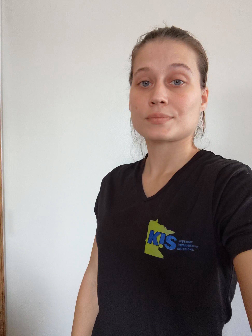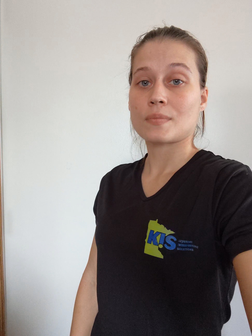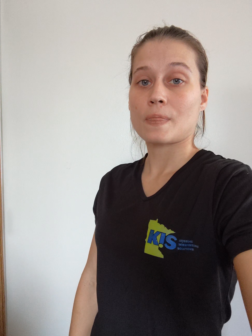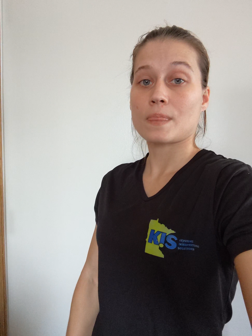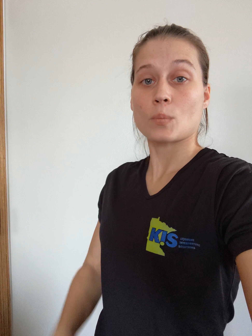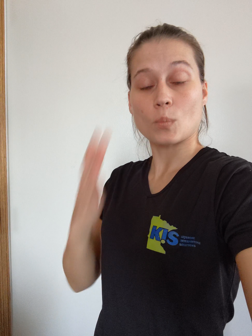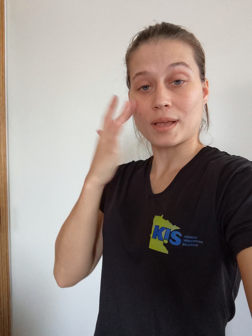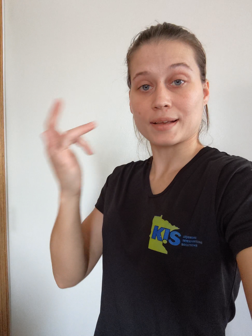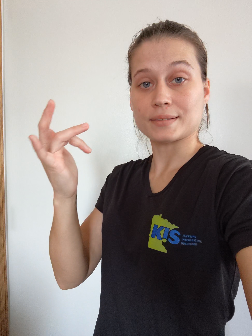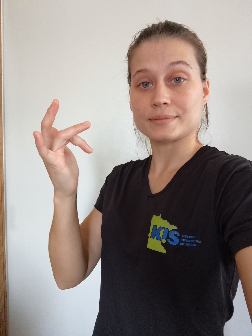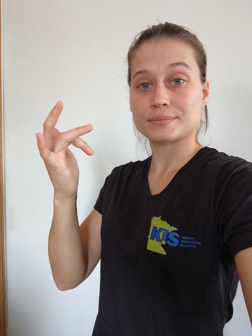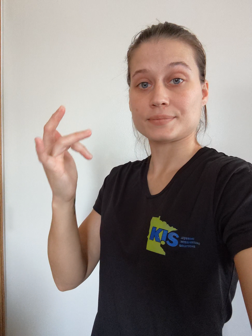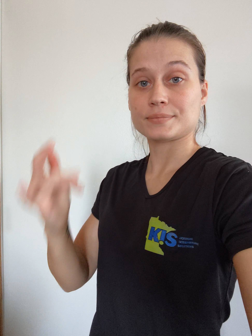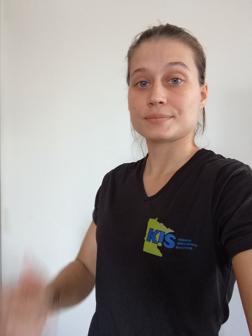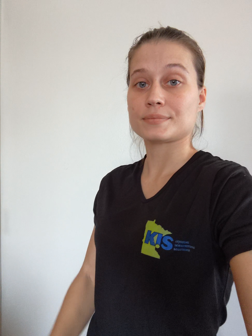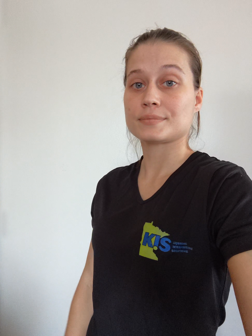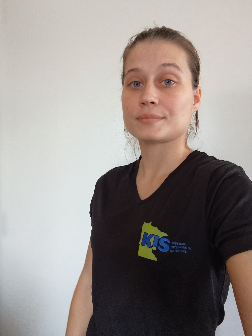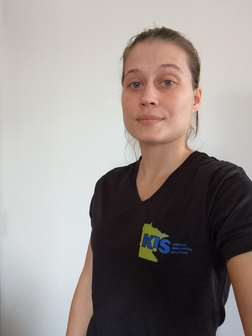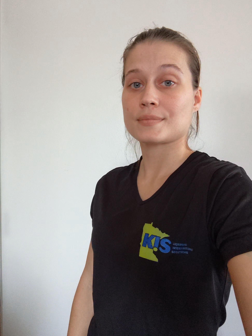why